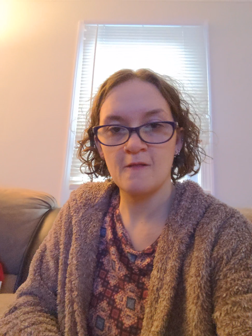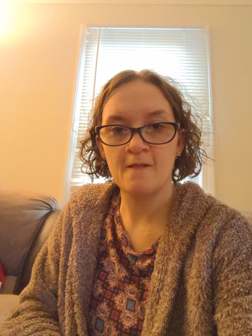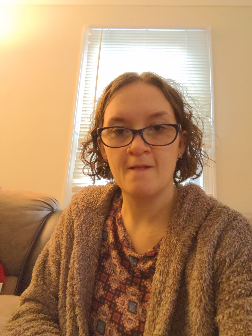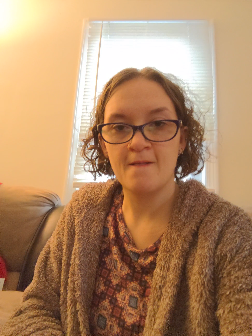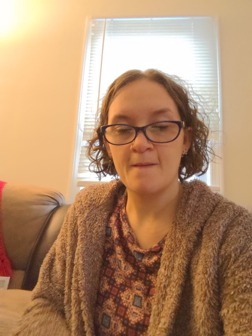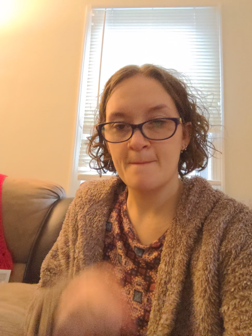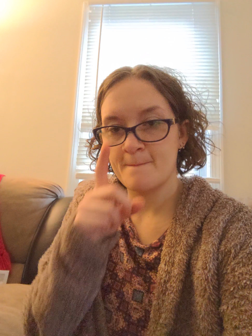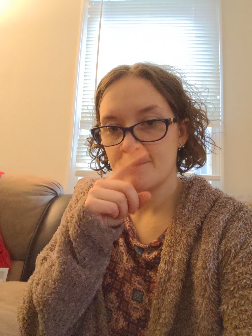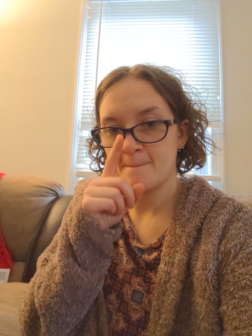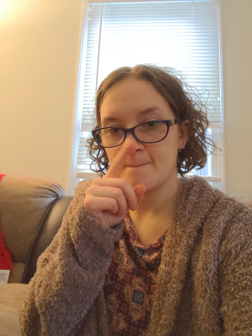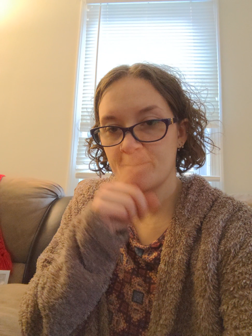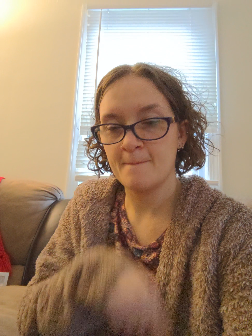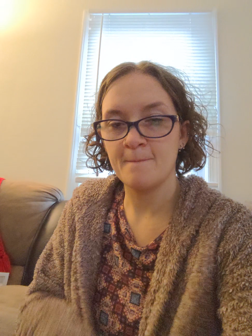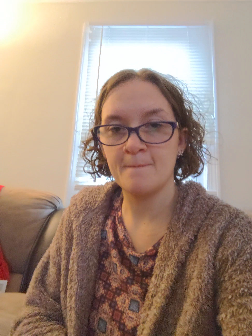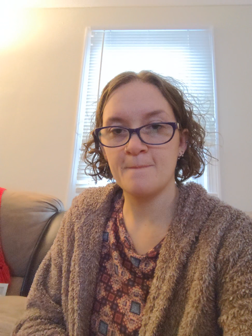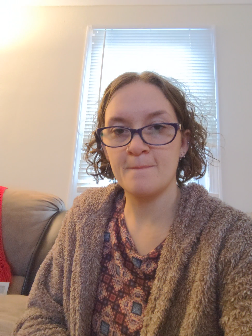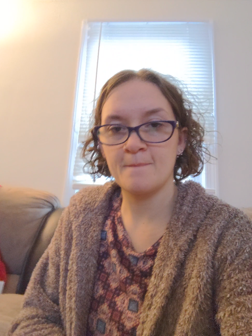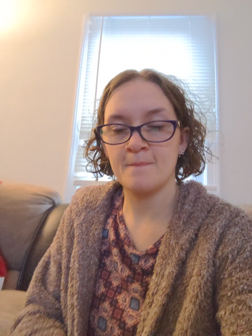mouse